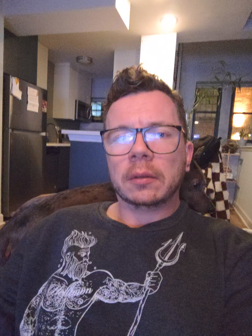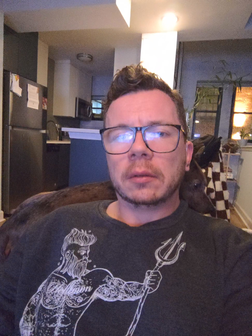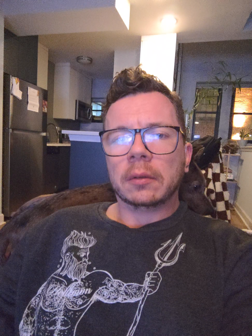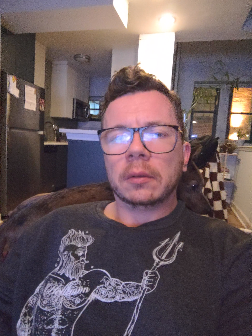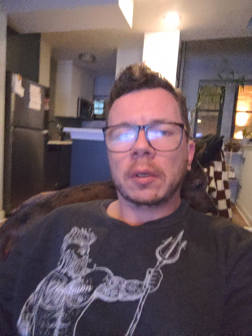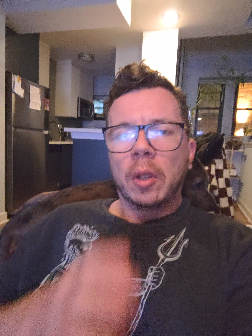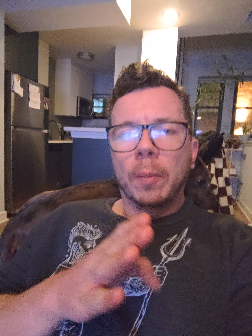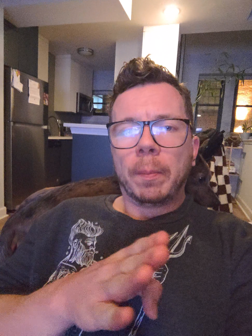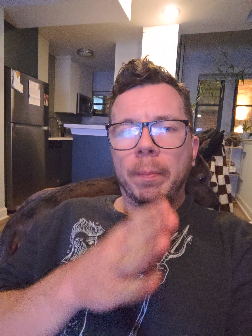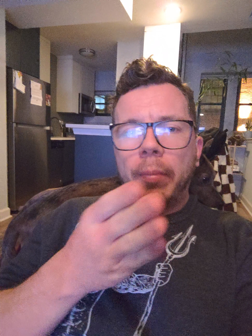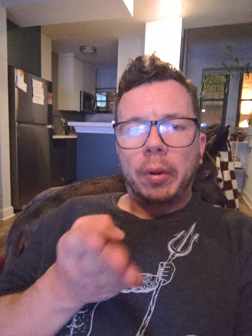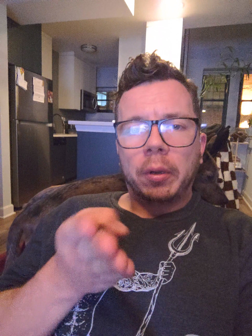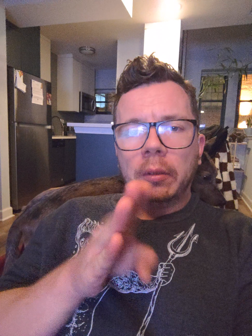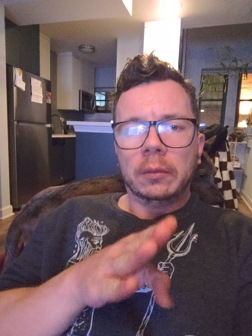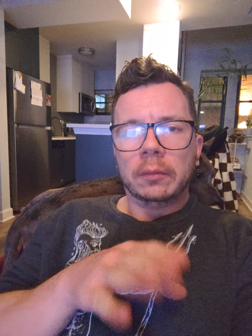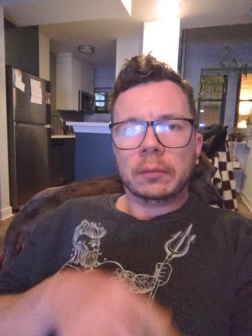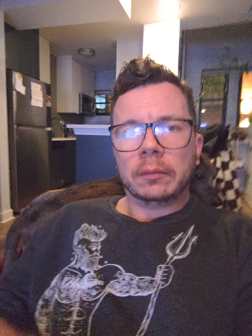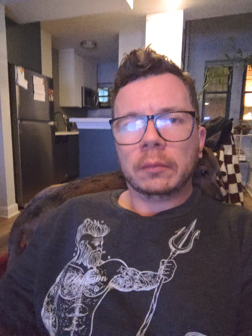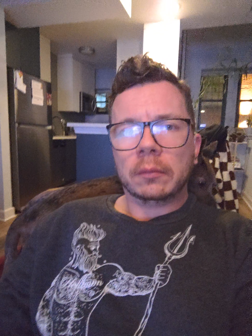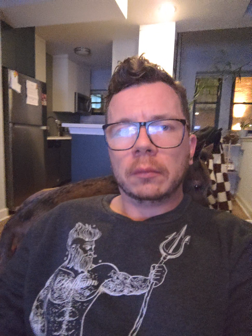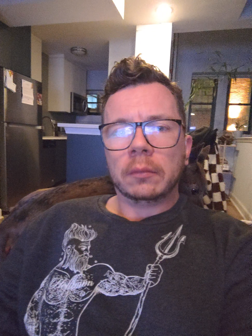book